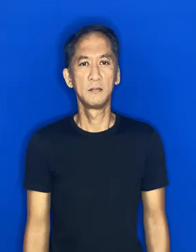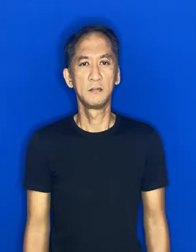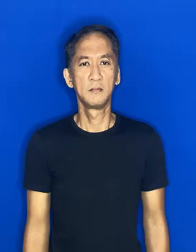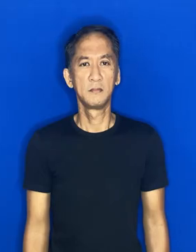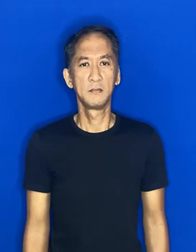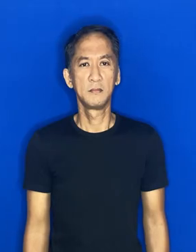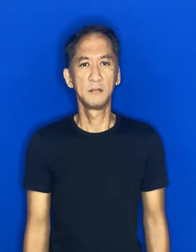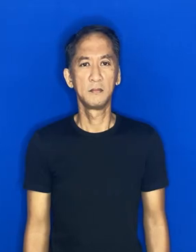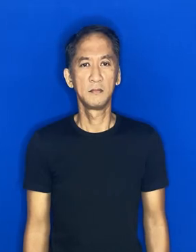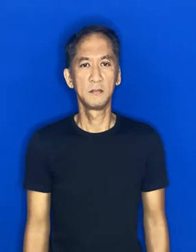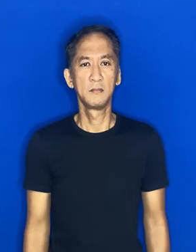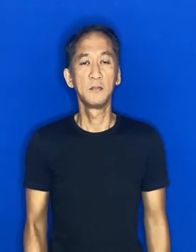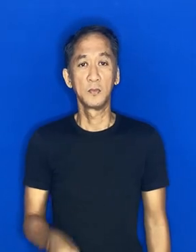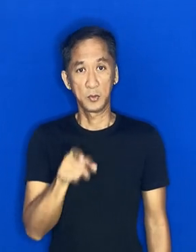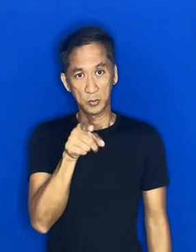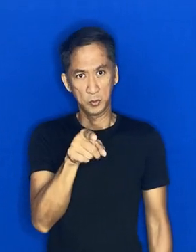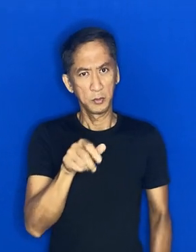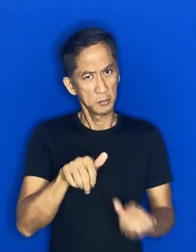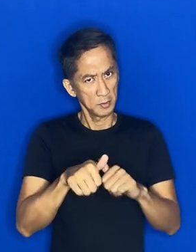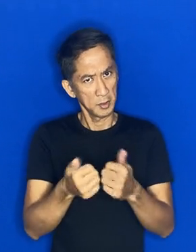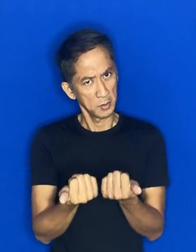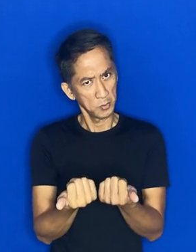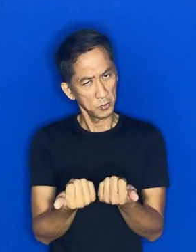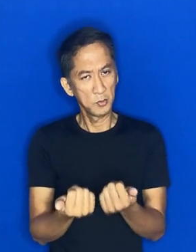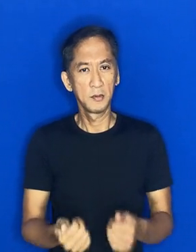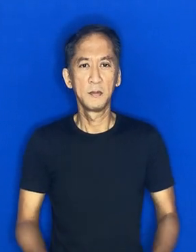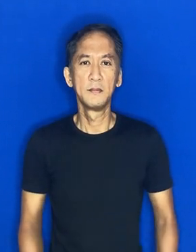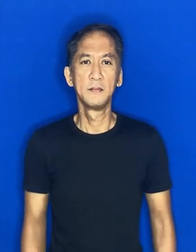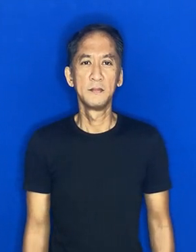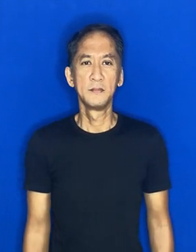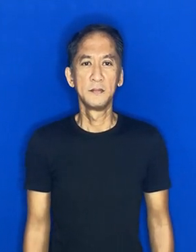how are you